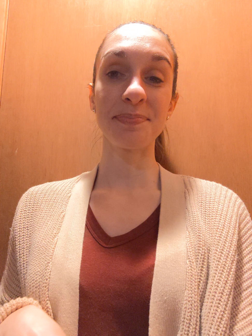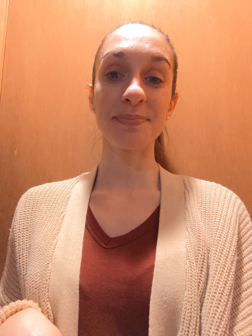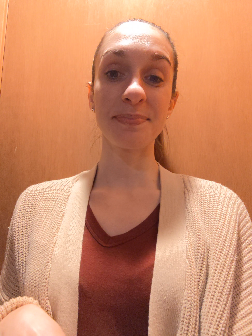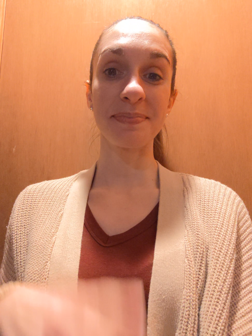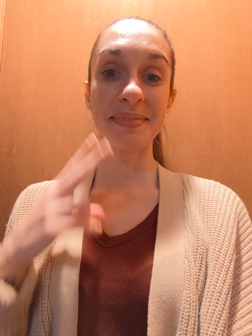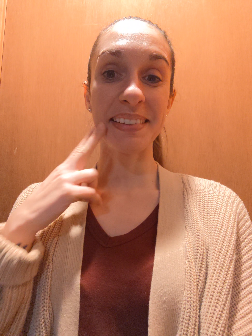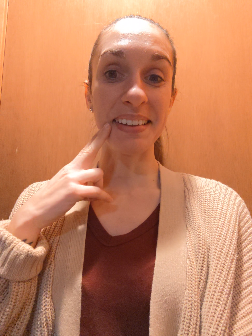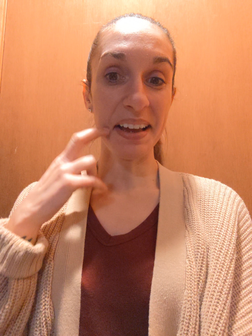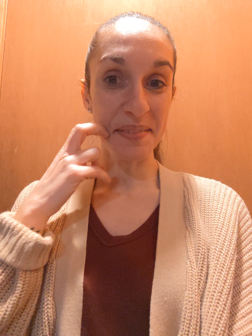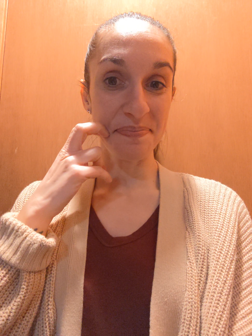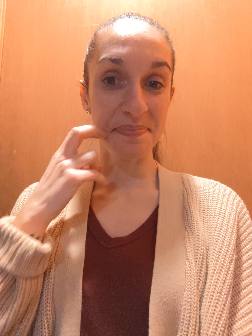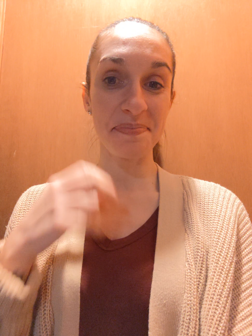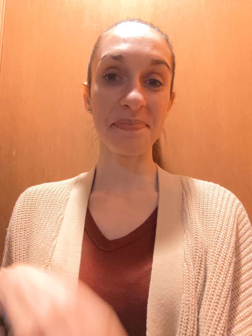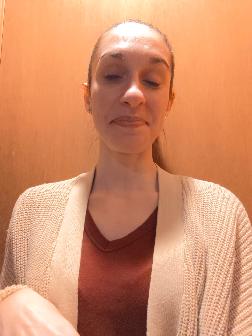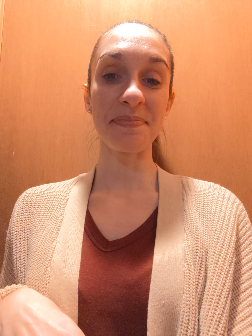gum